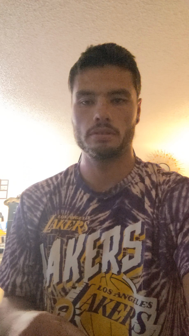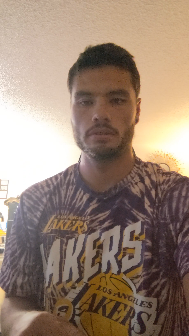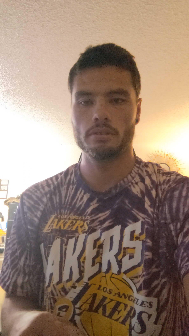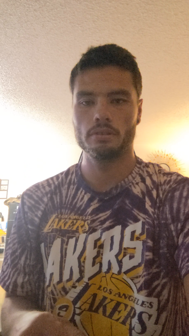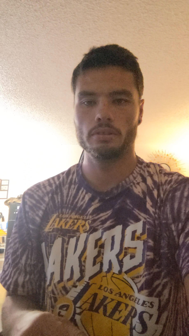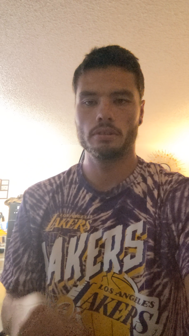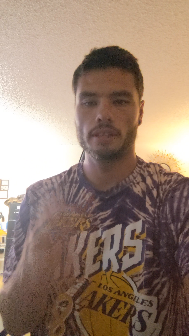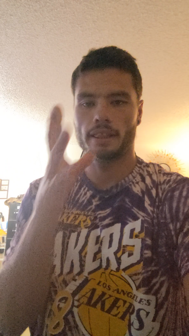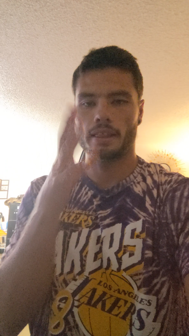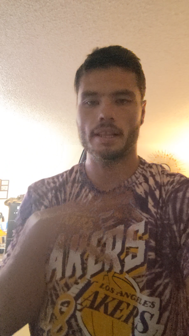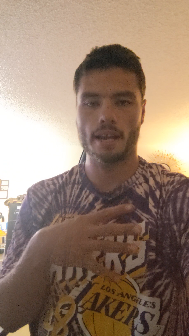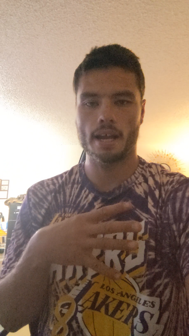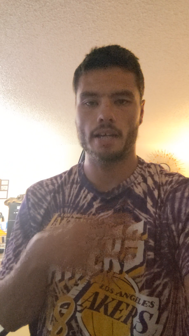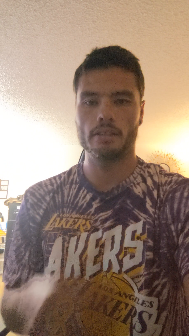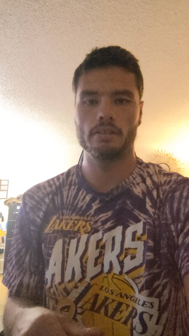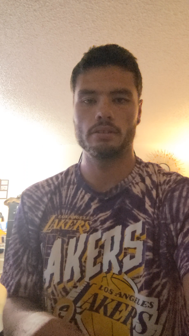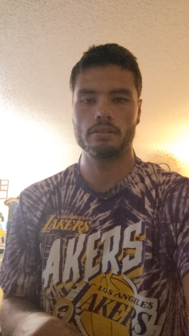lady